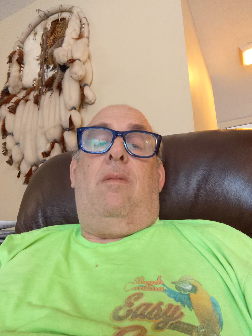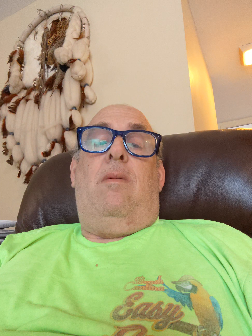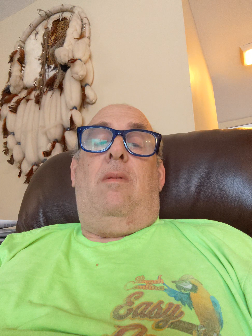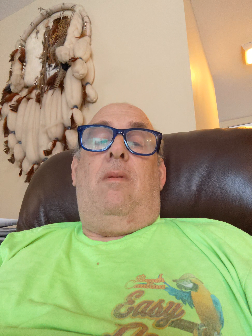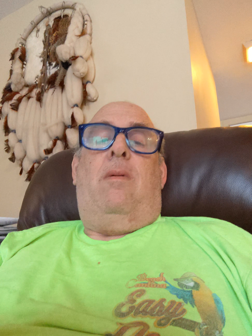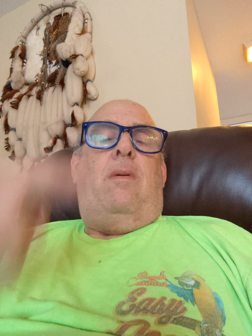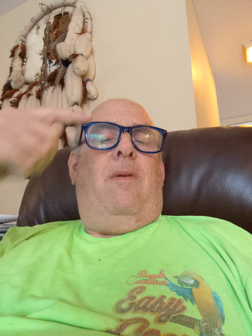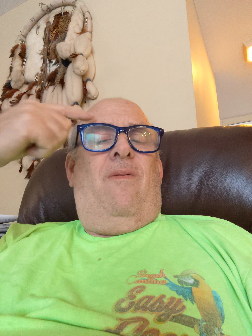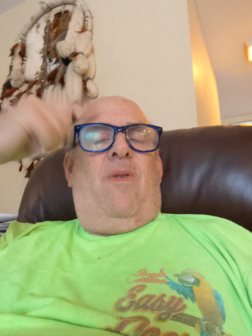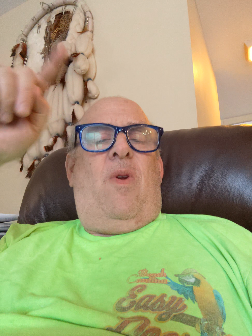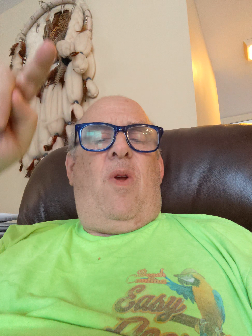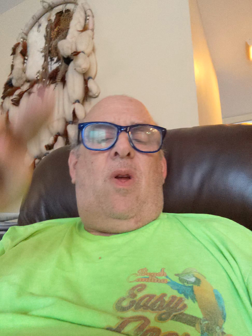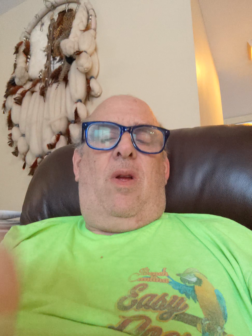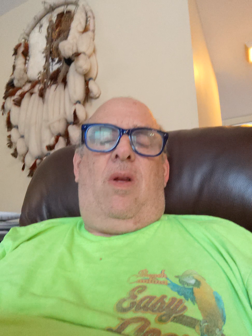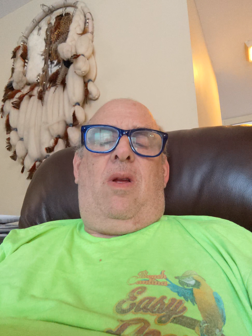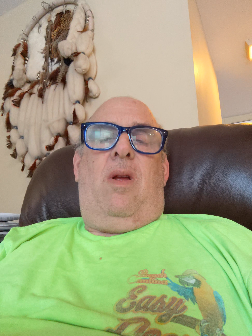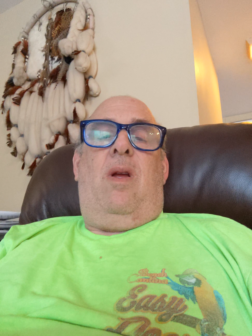for